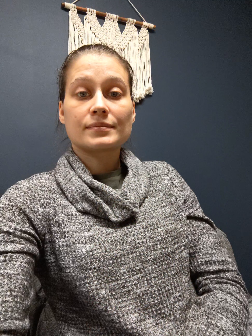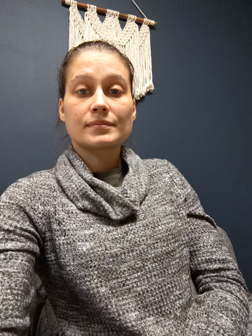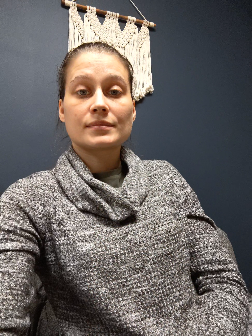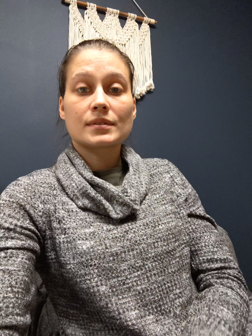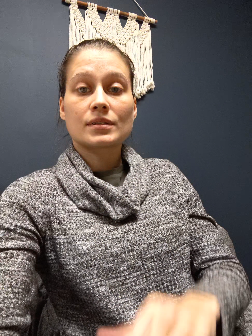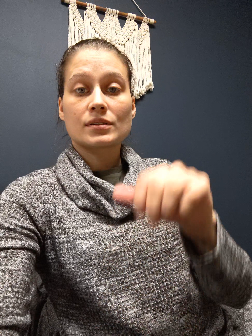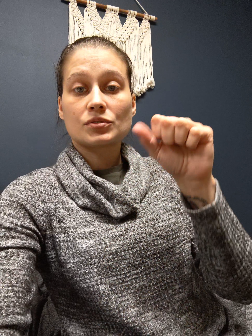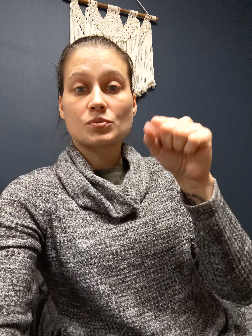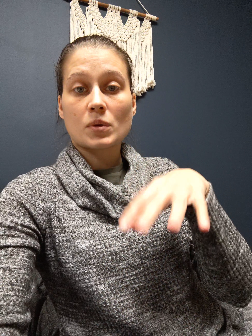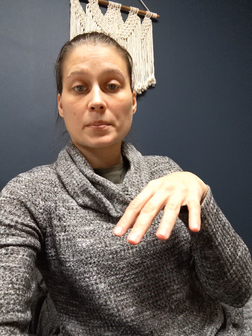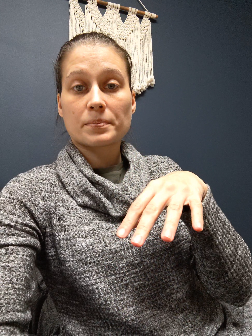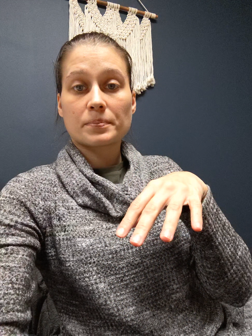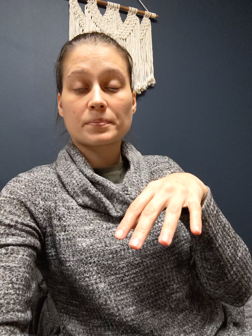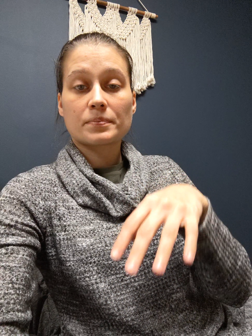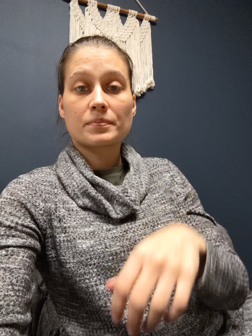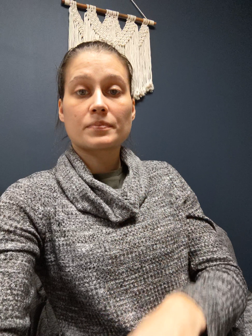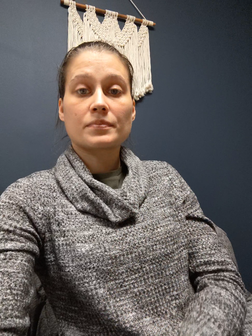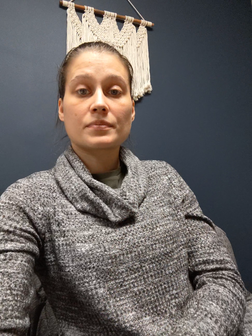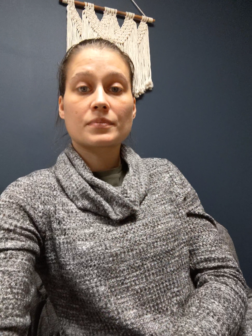drop